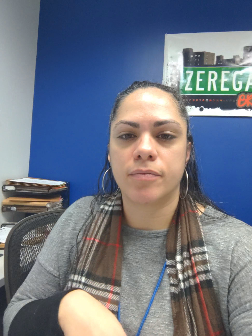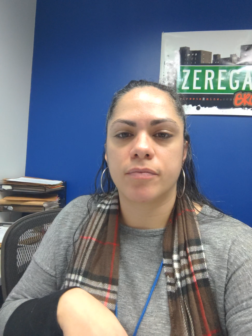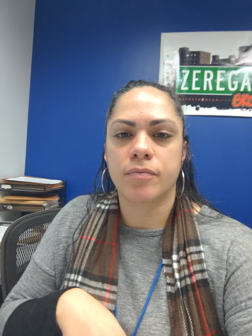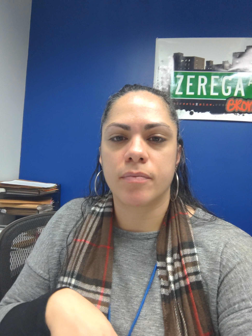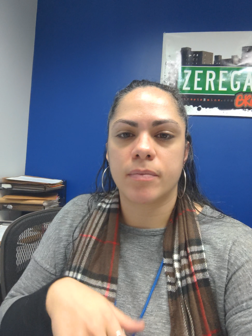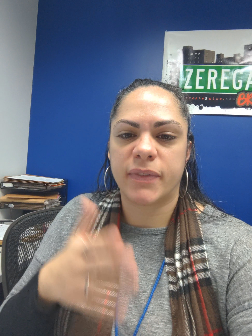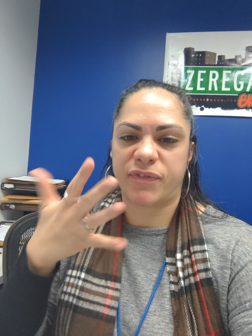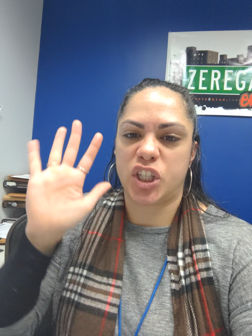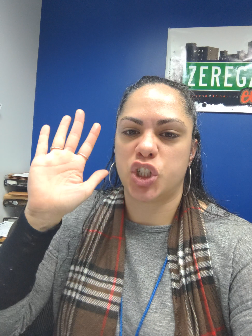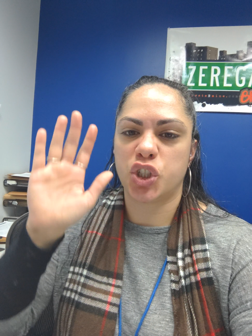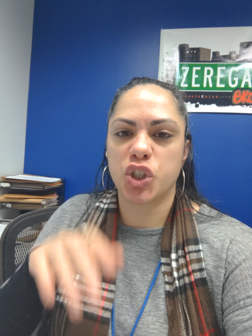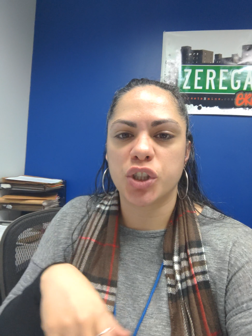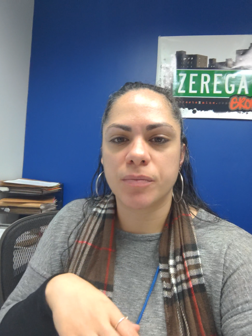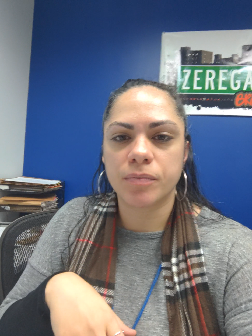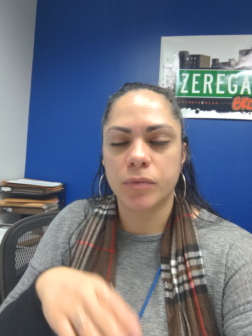finish